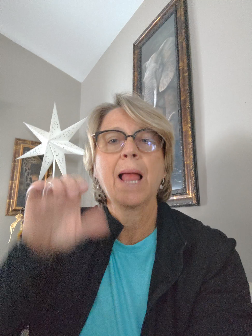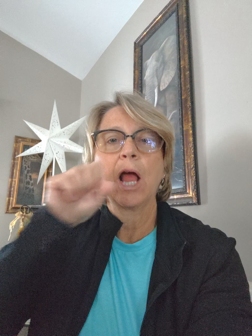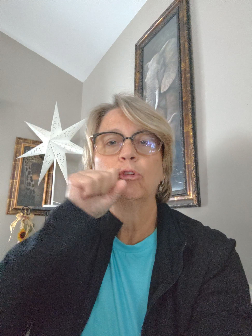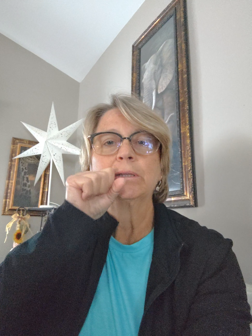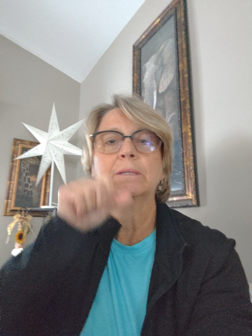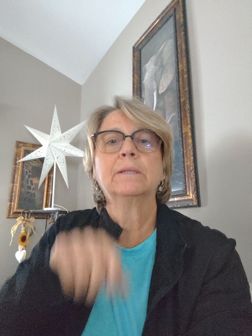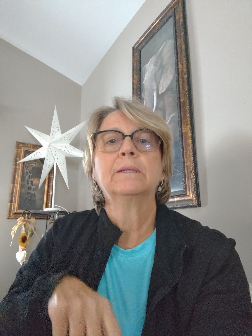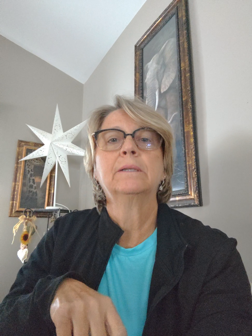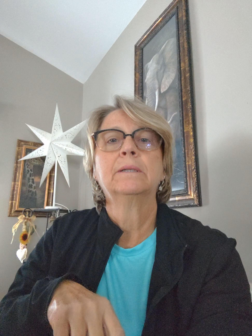carrot